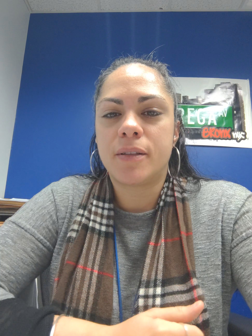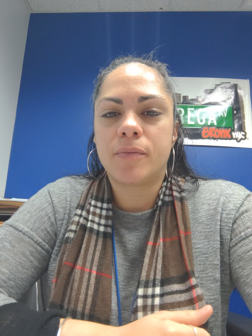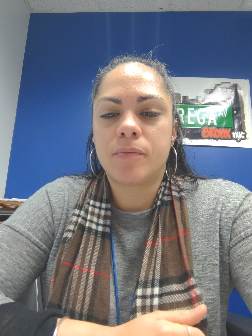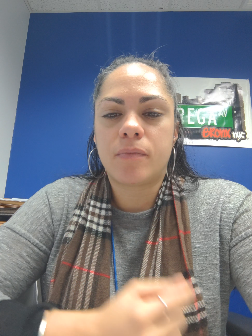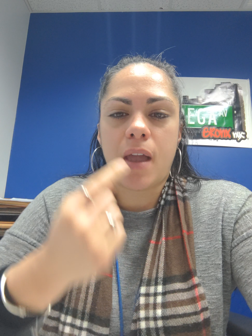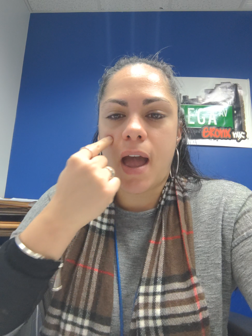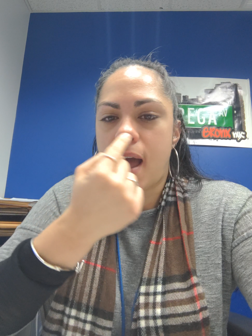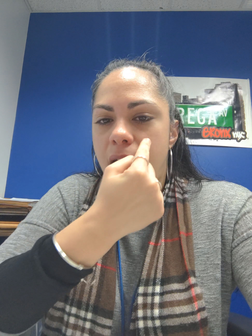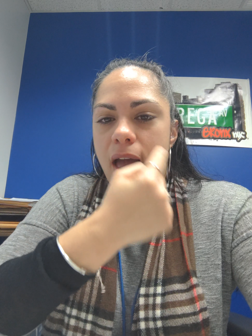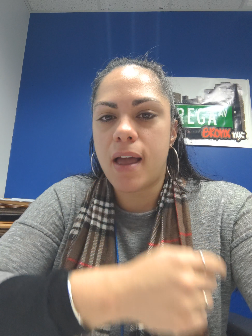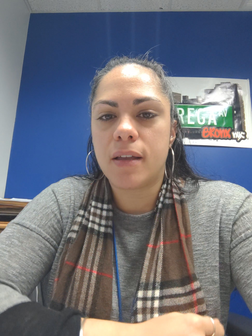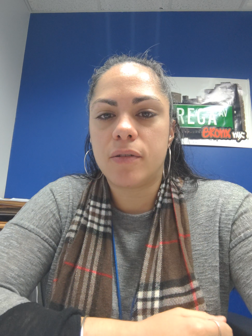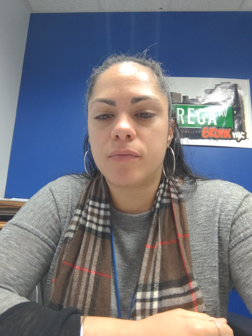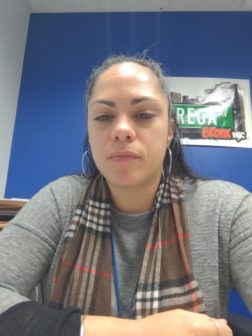eye